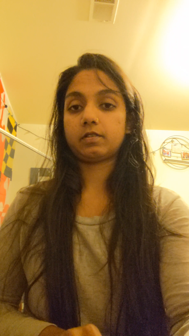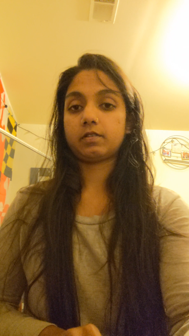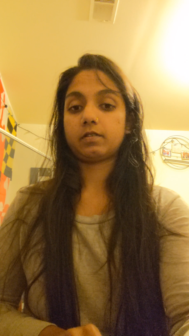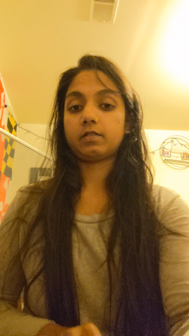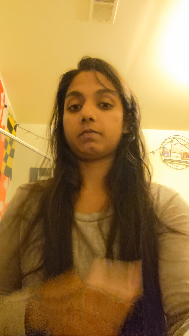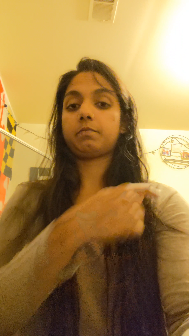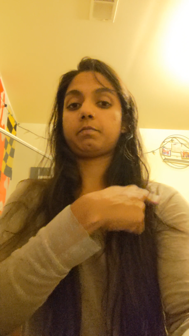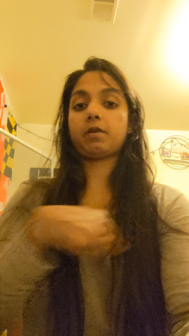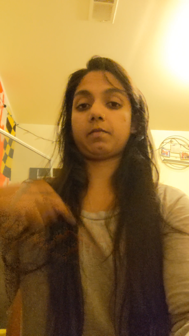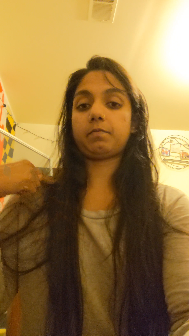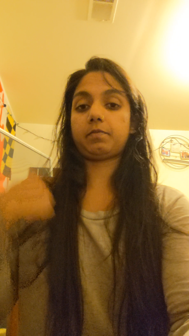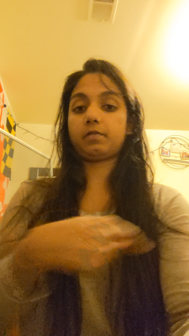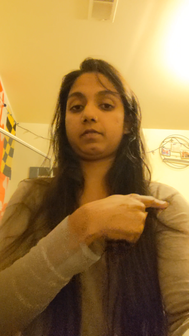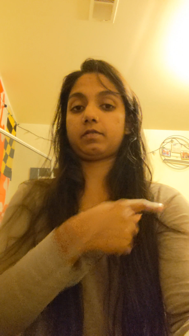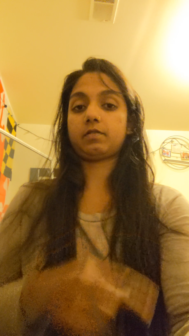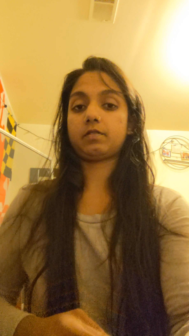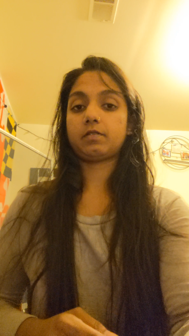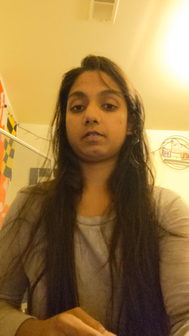bib